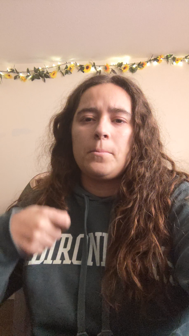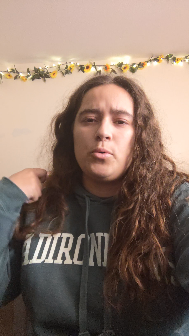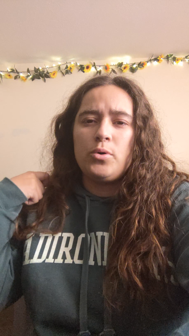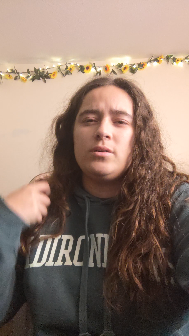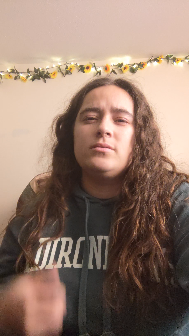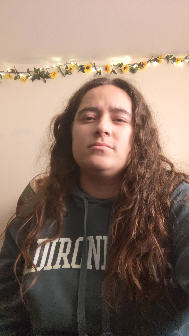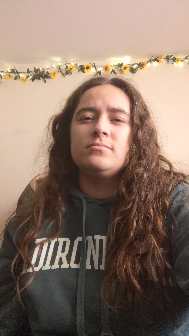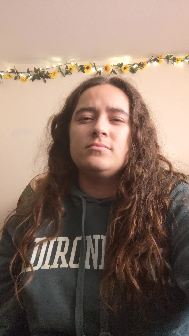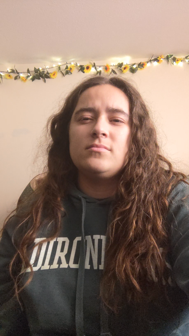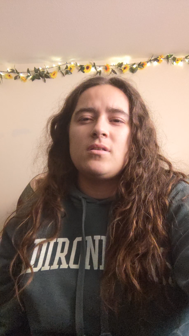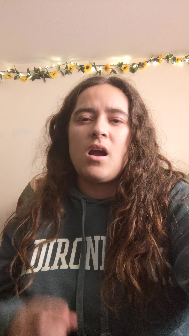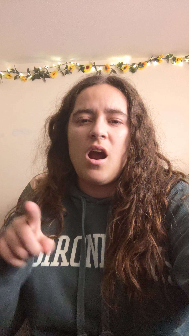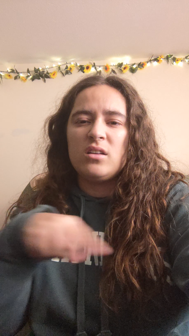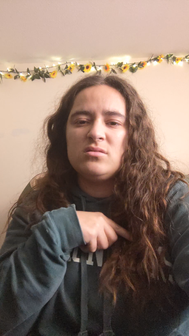cut